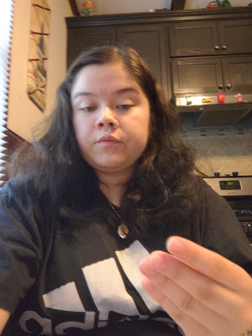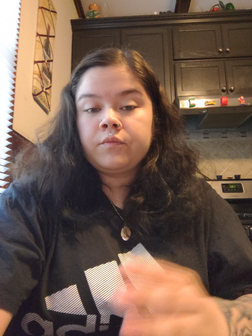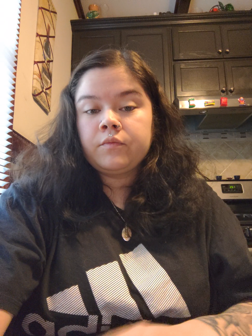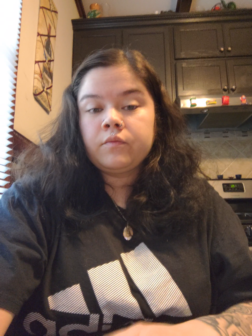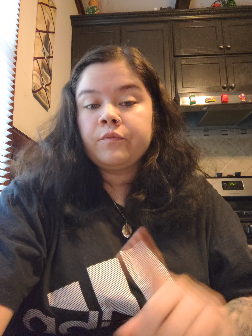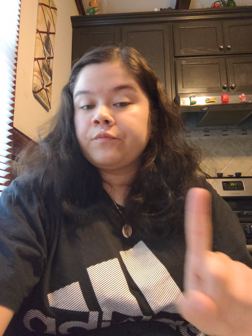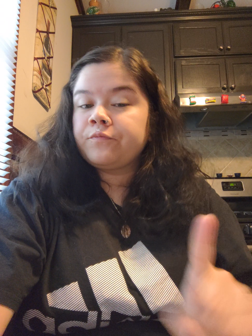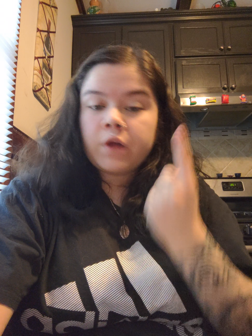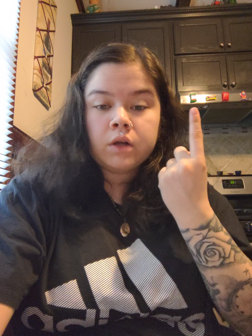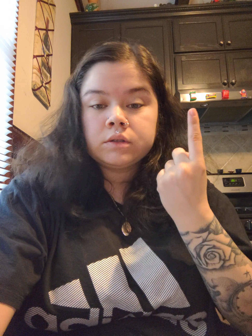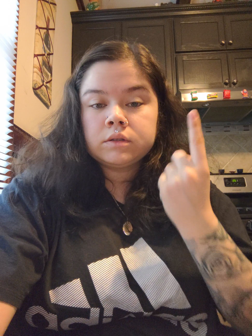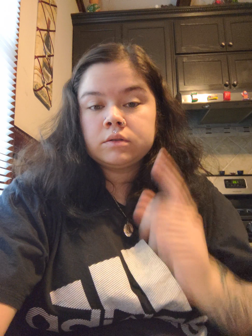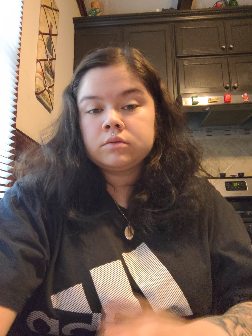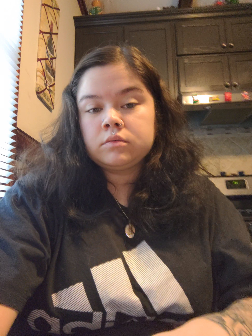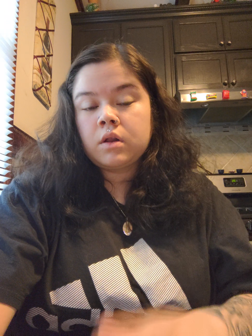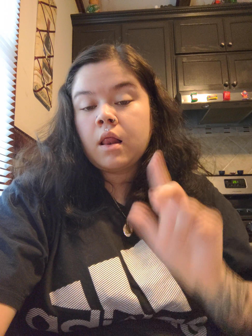first